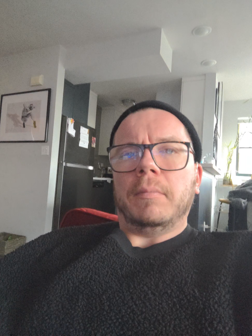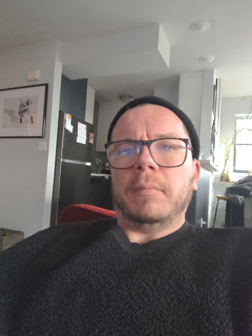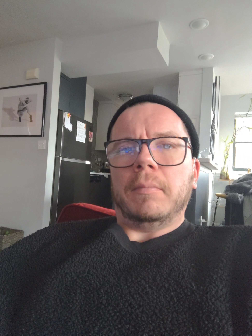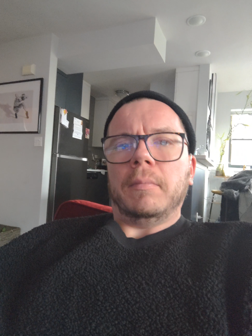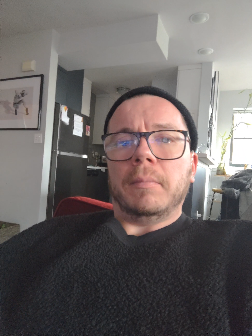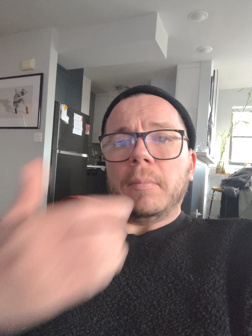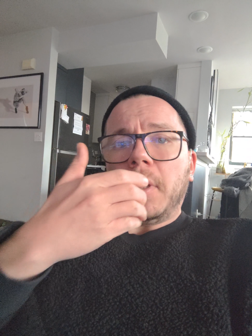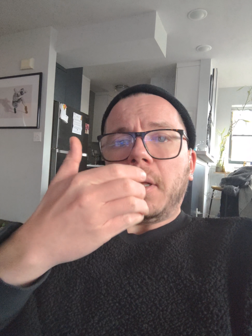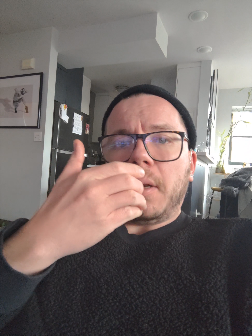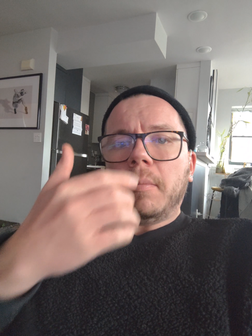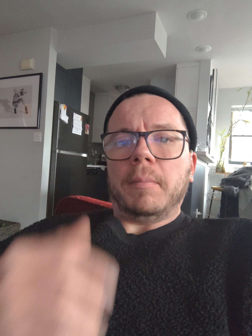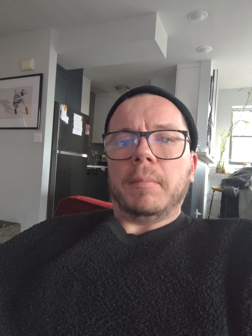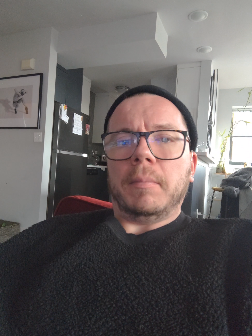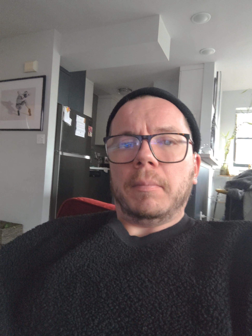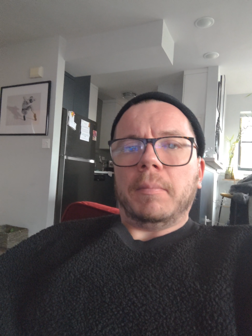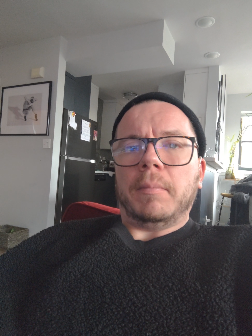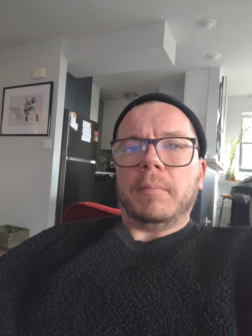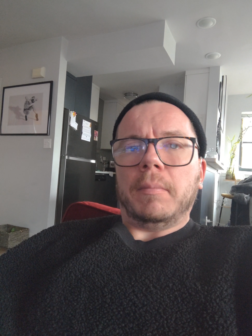pizza